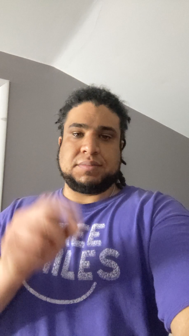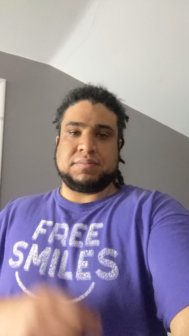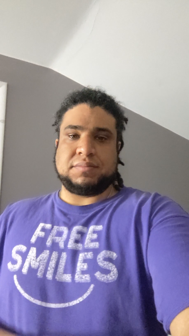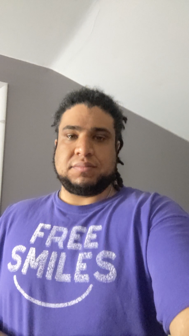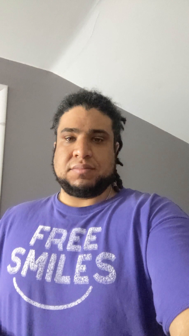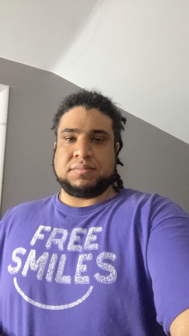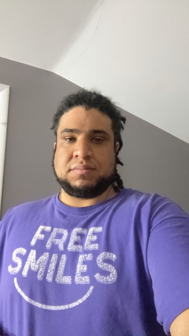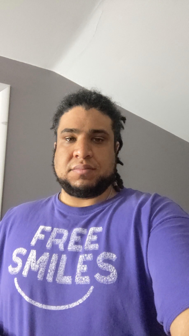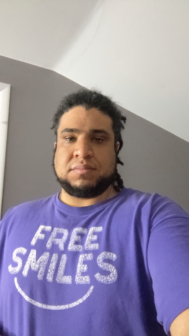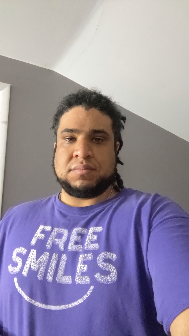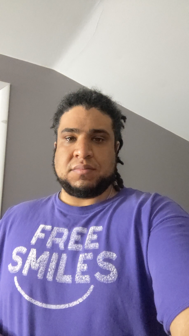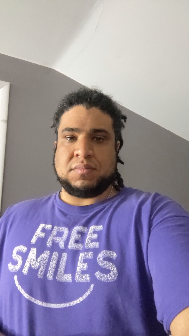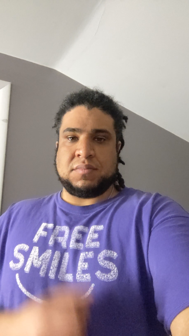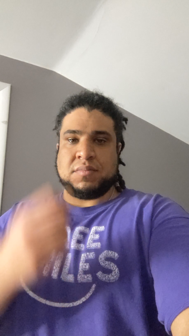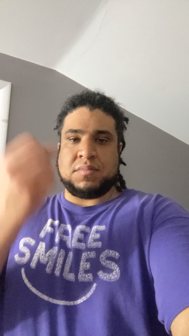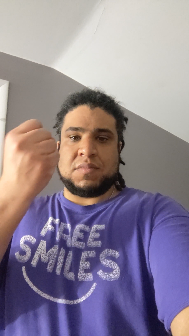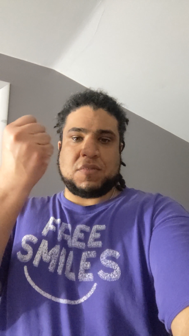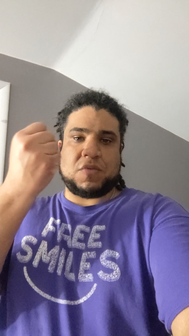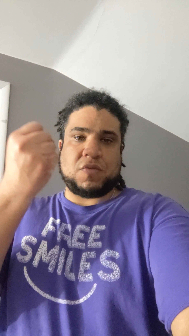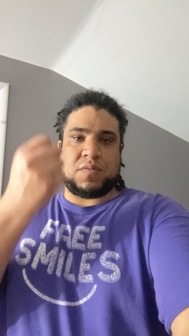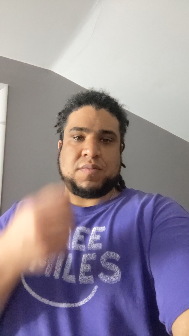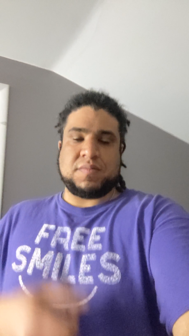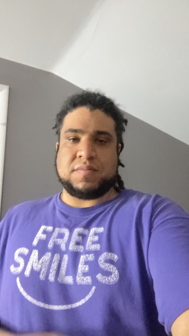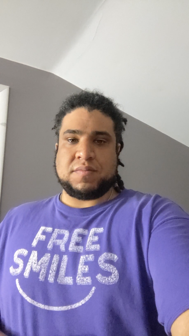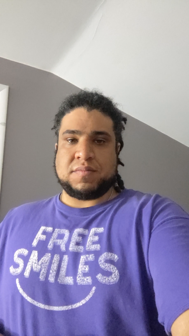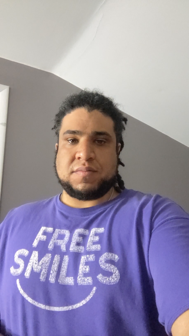hold